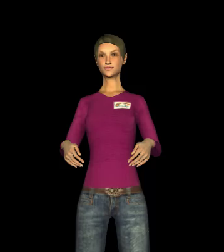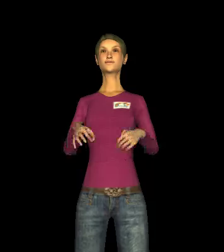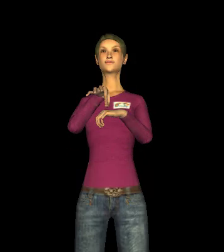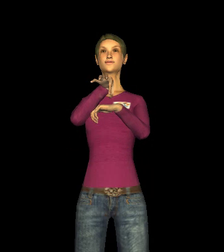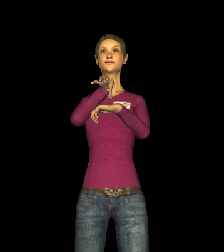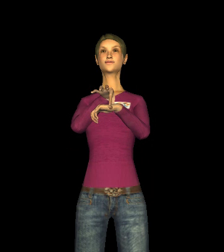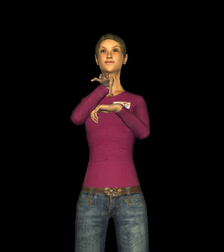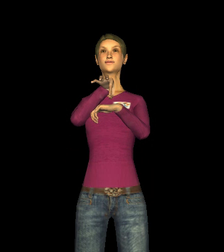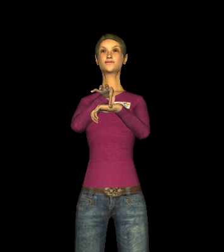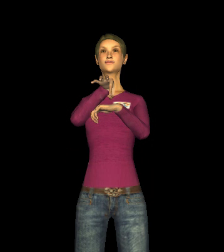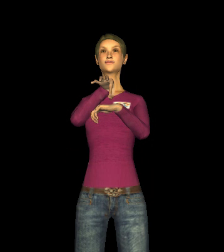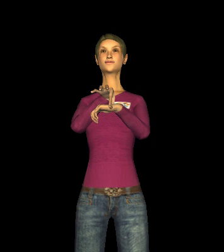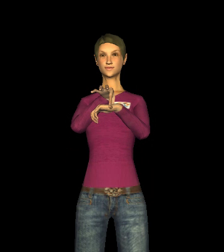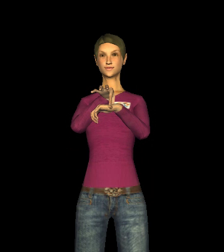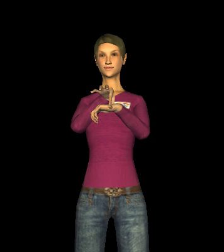مريض